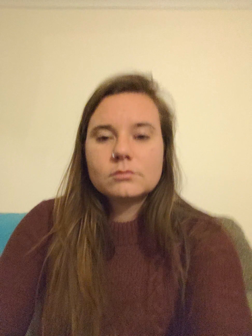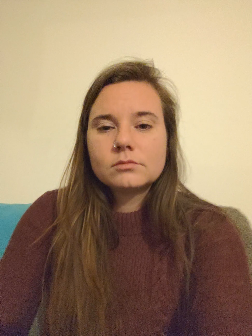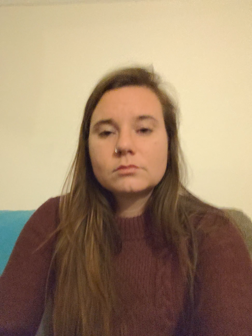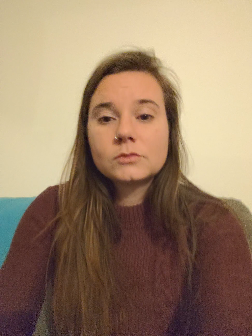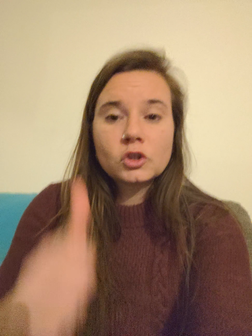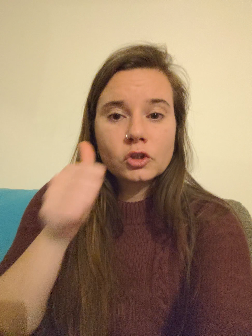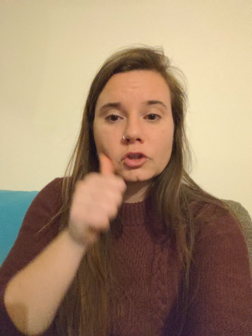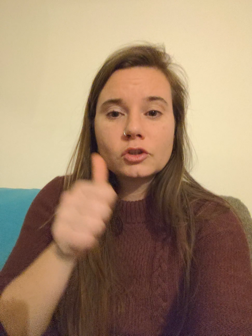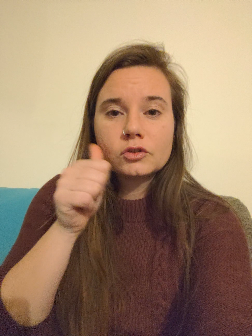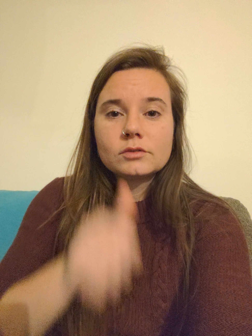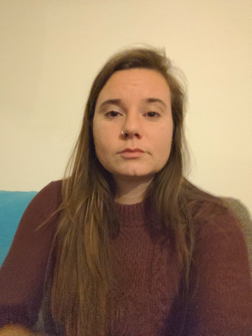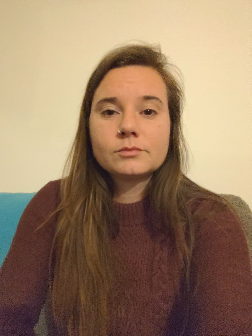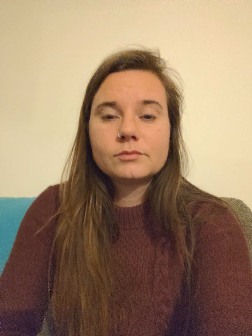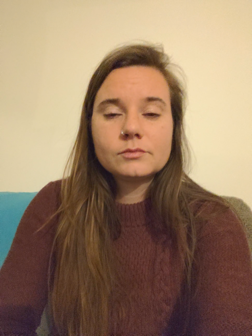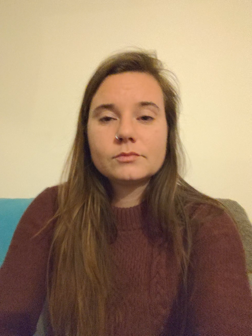girl